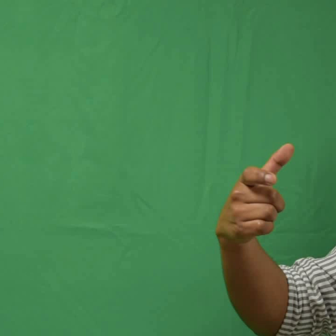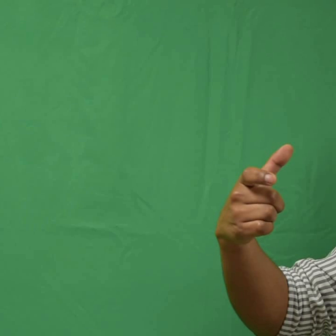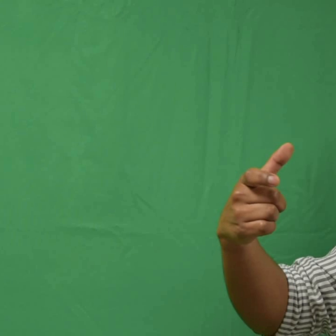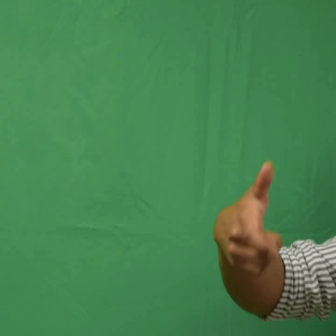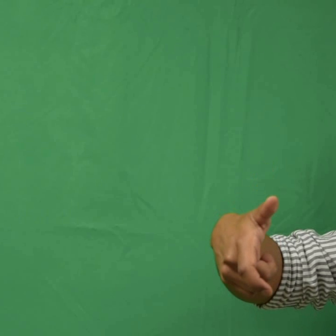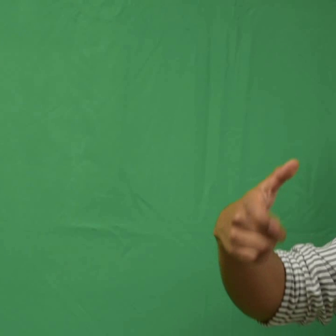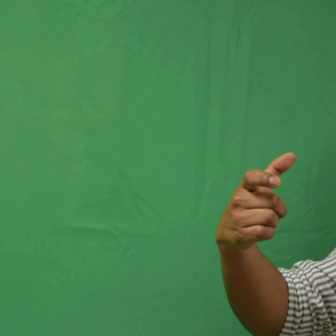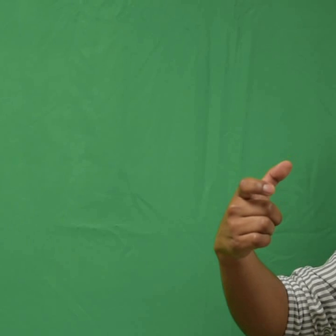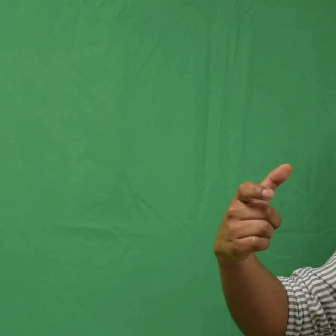Q